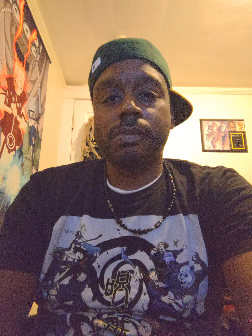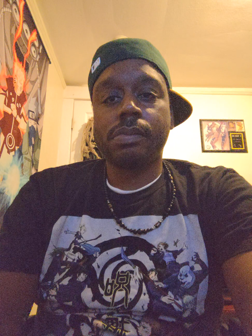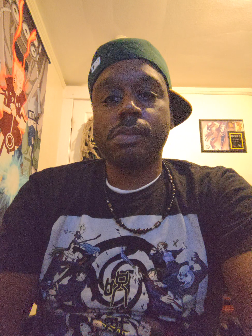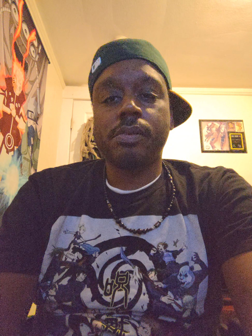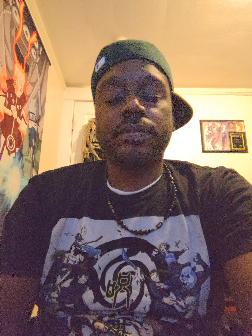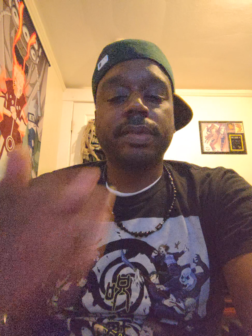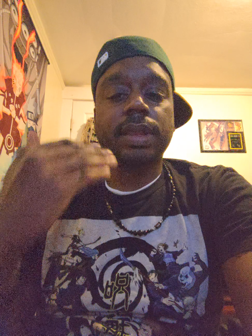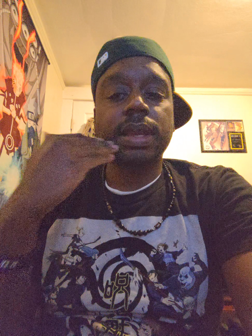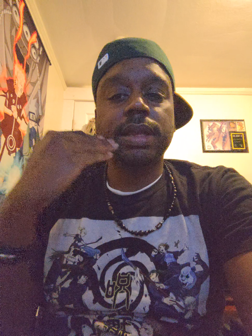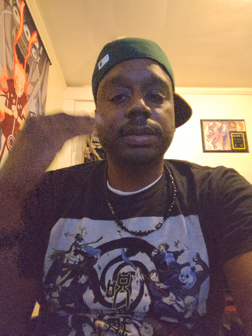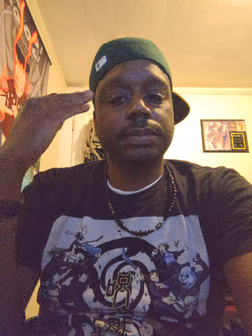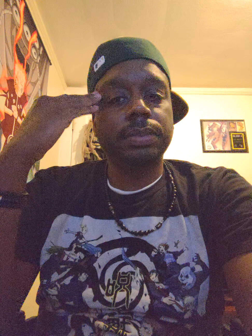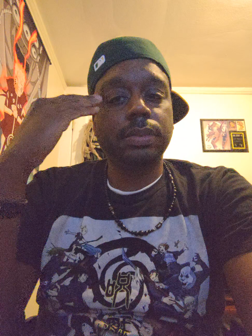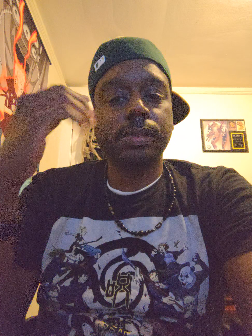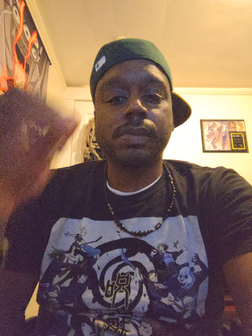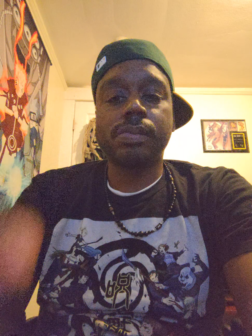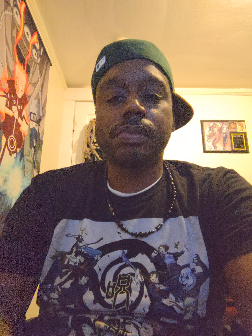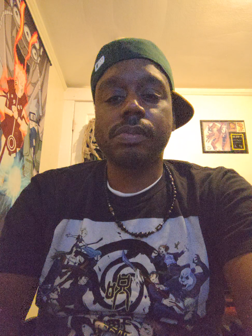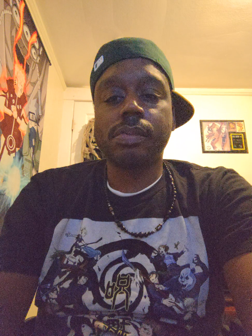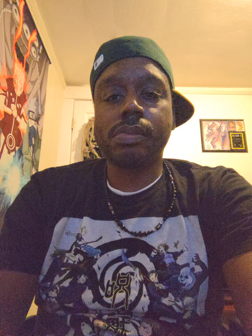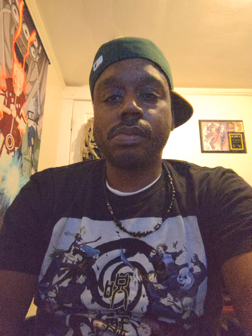head